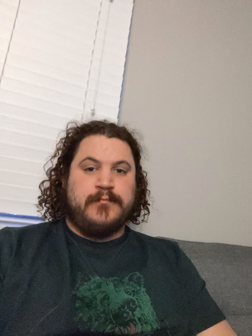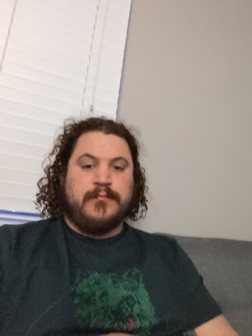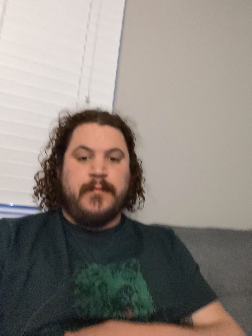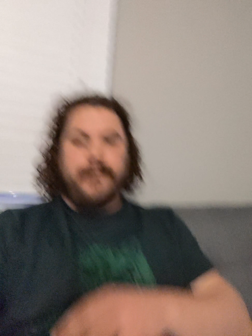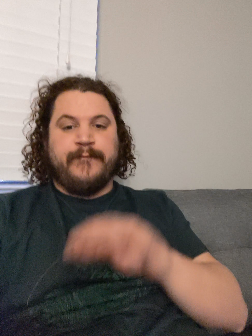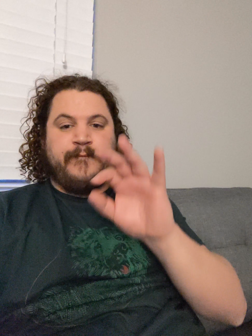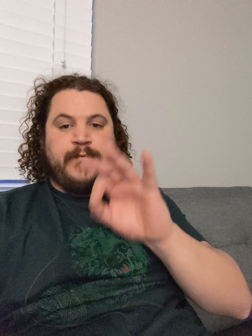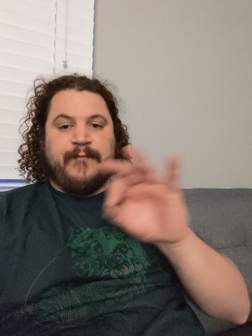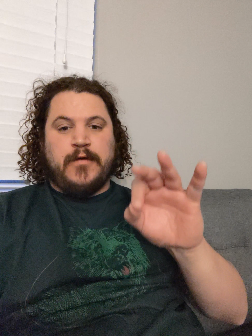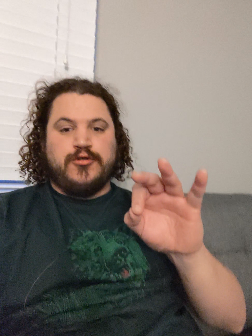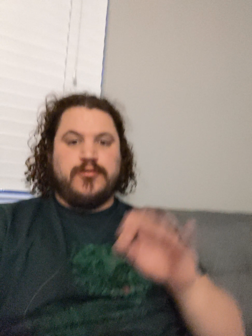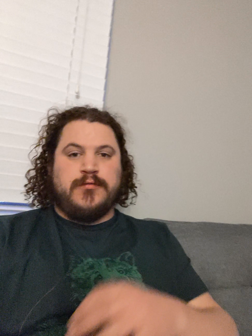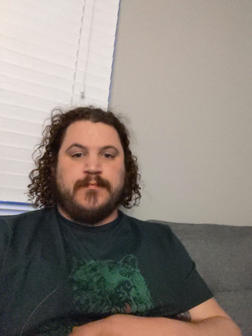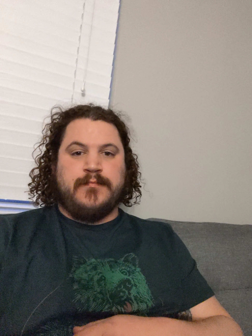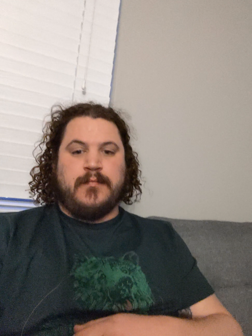french fries